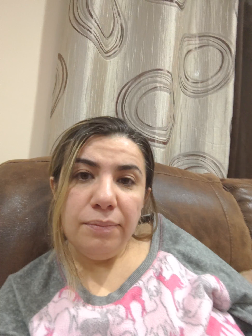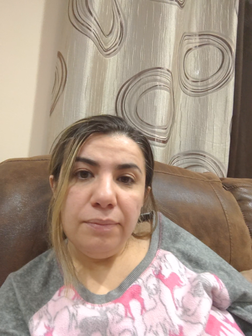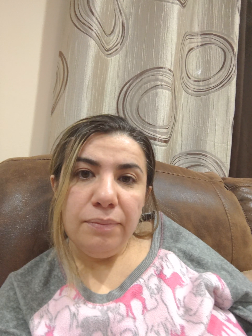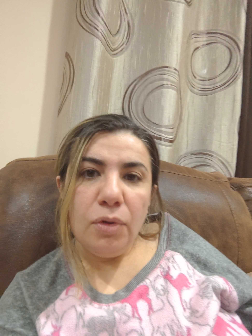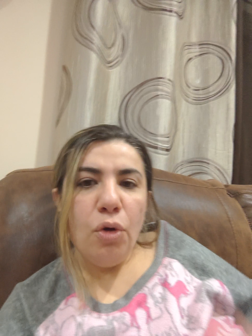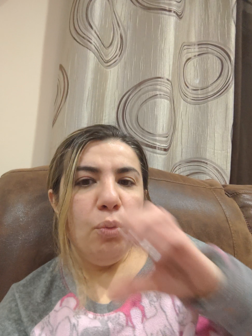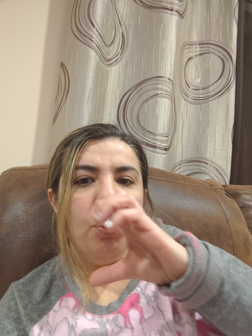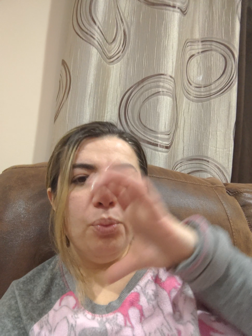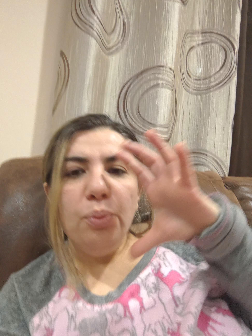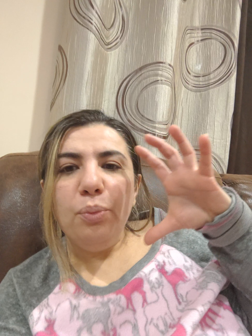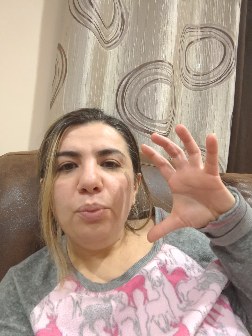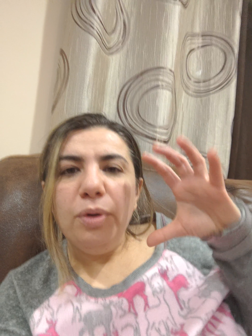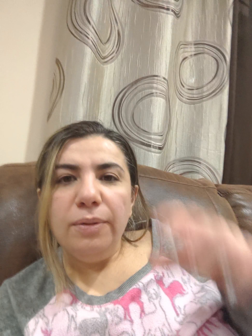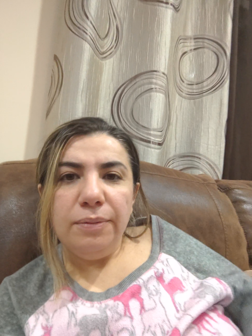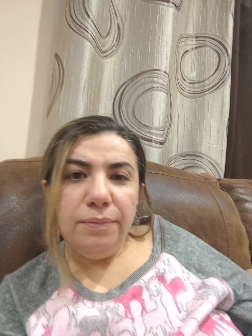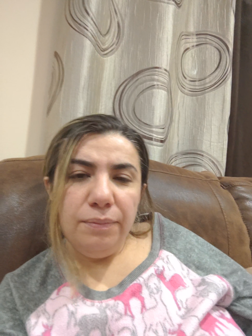balloon